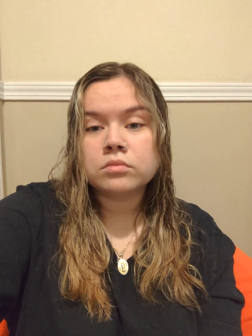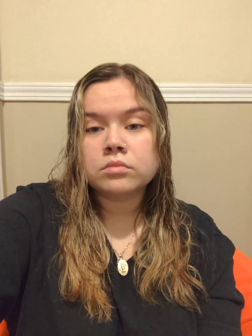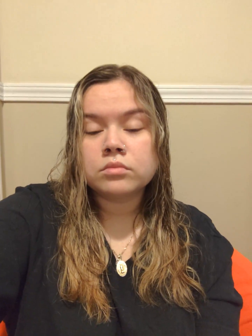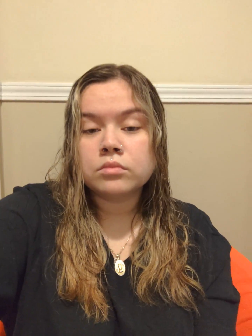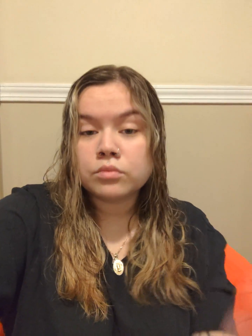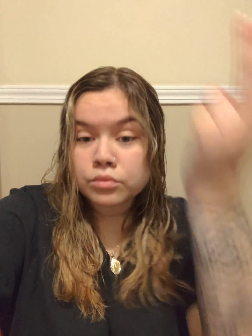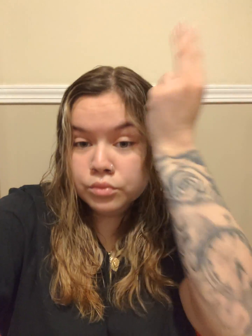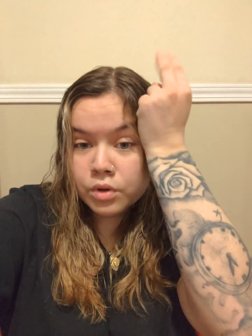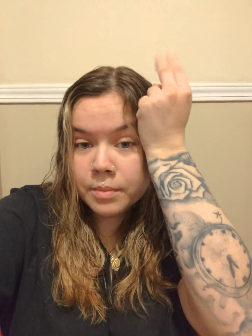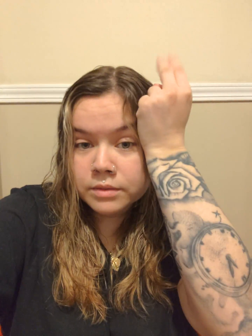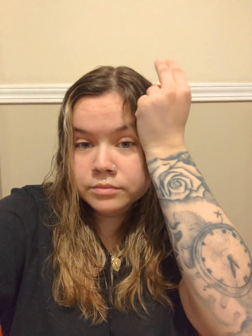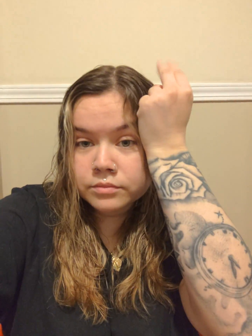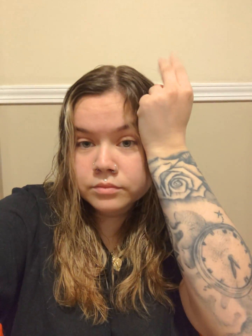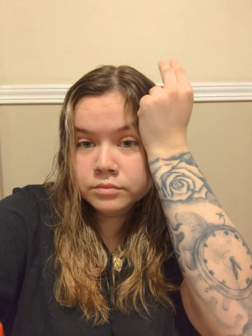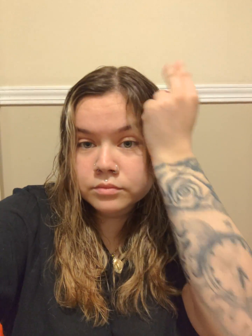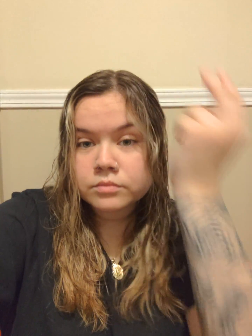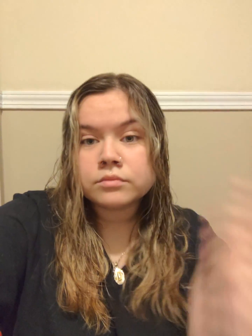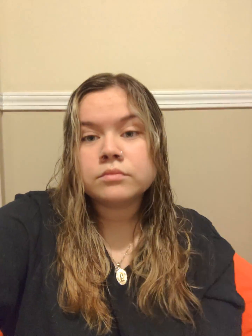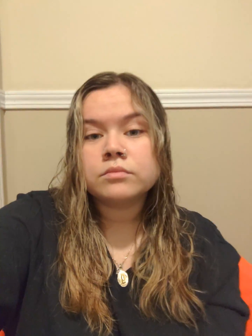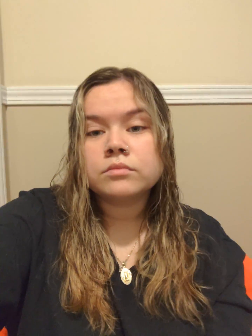rabbit